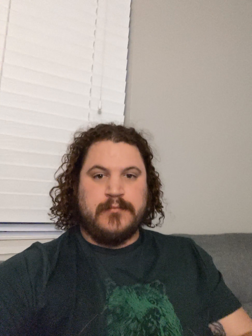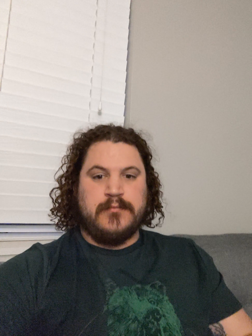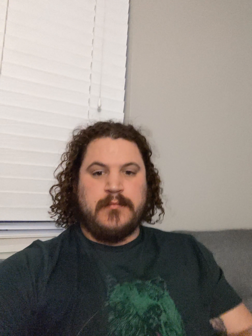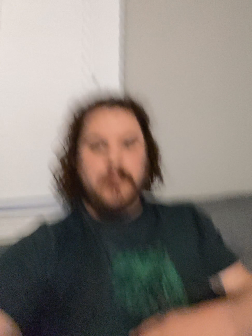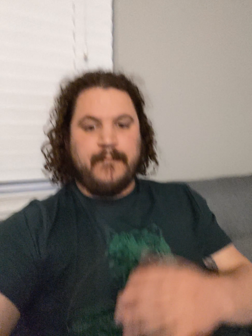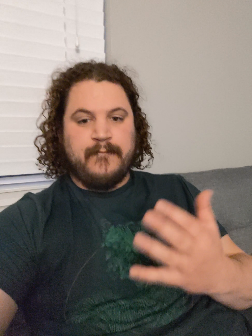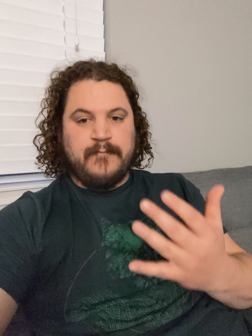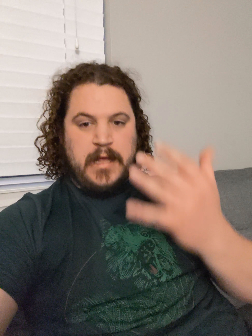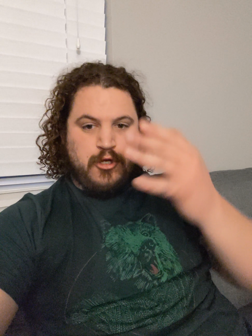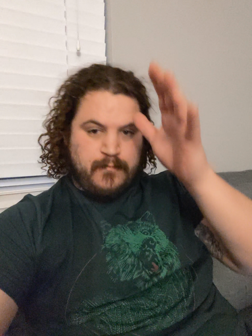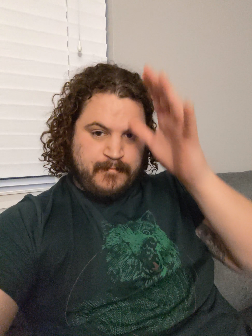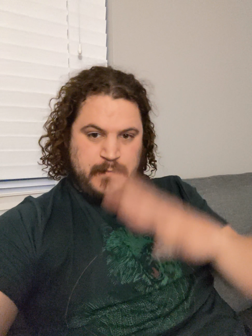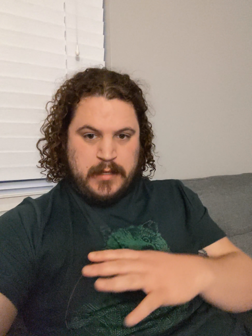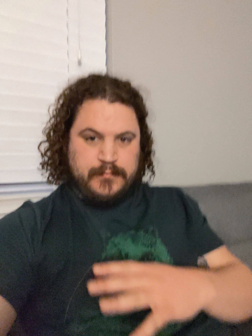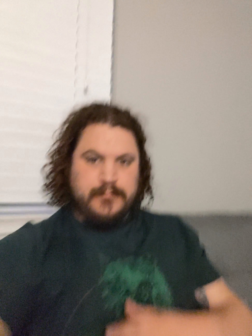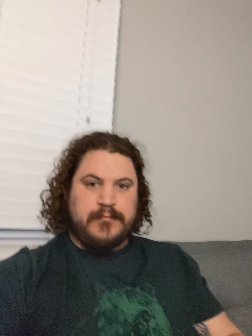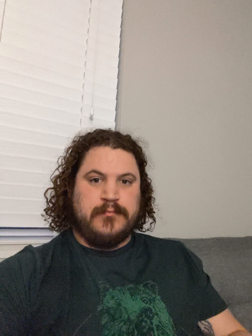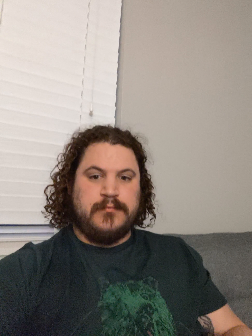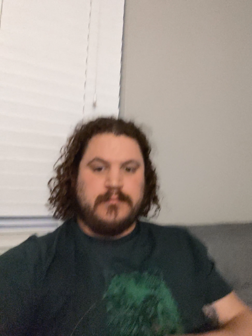fireman